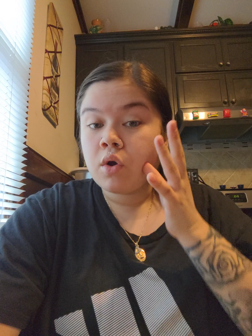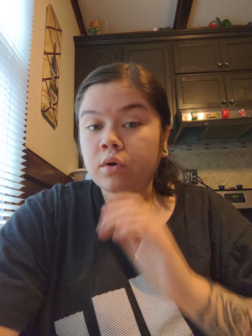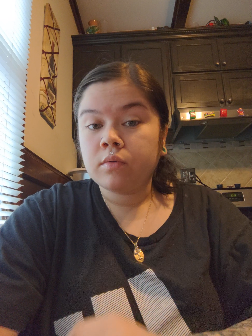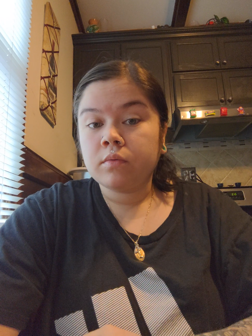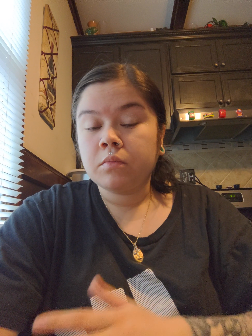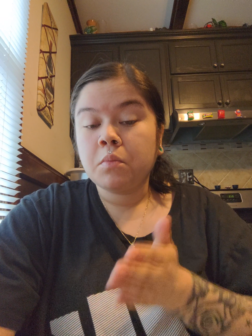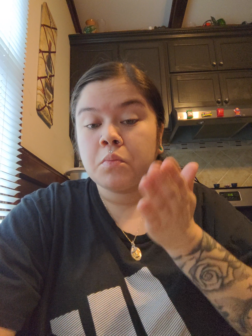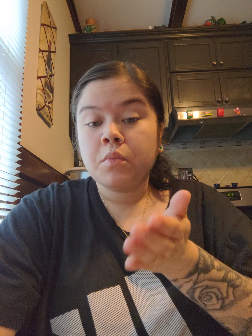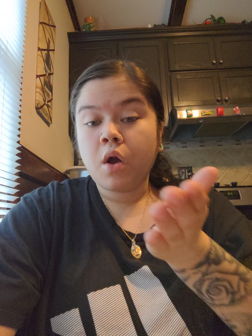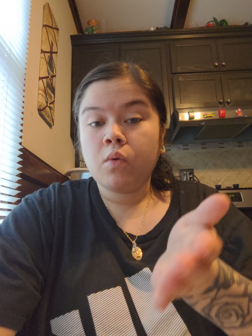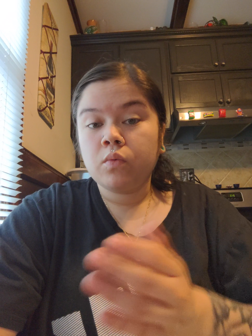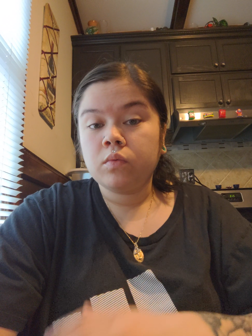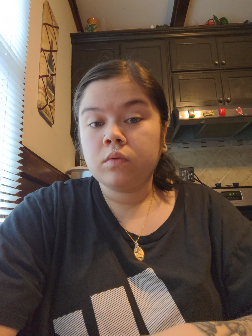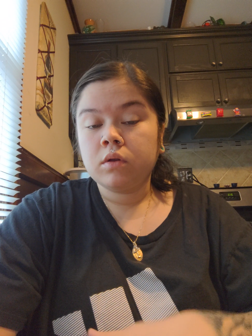boat